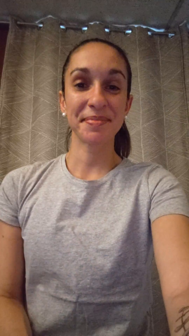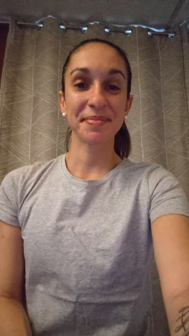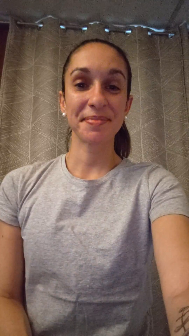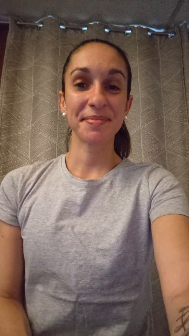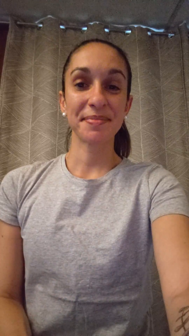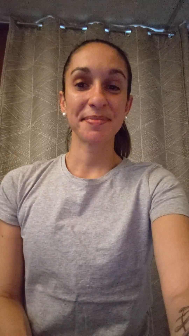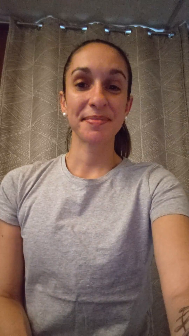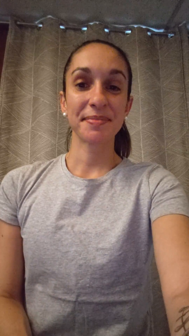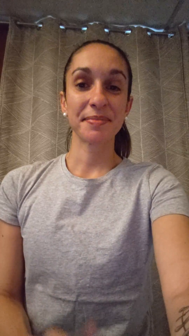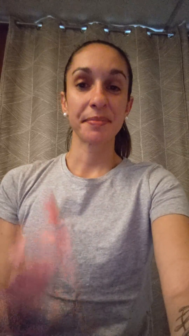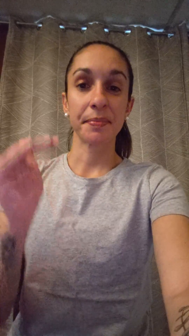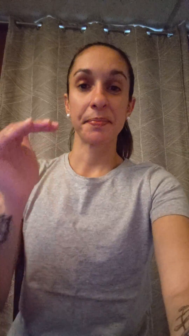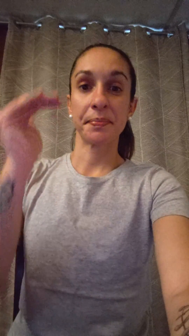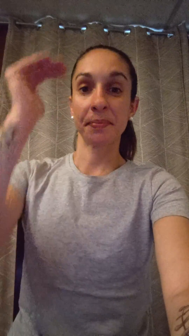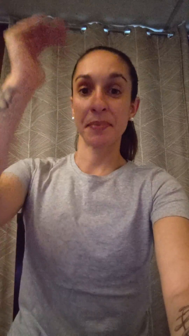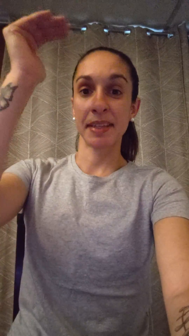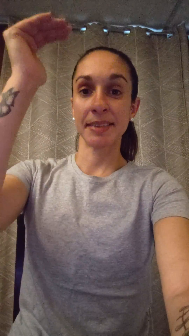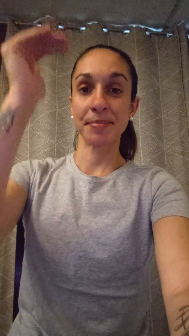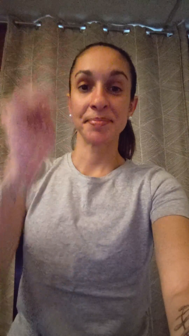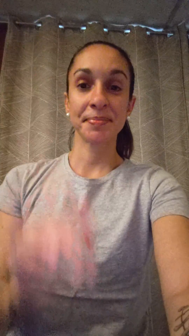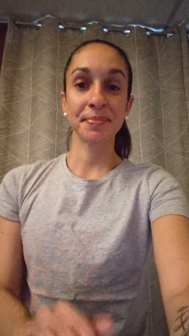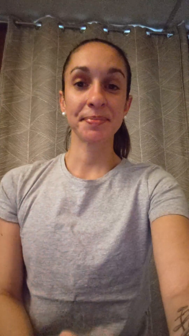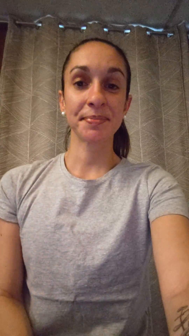big